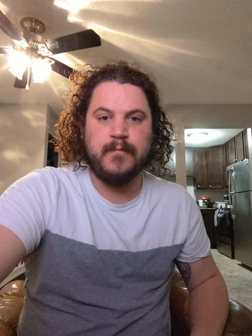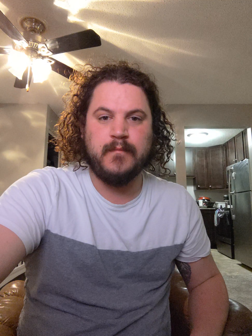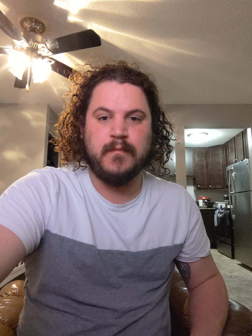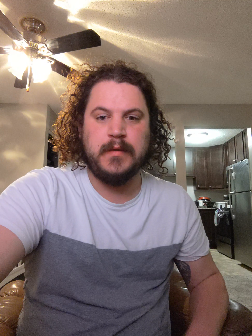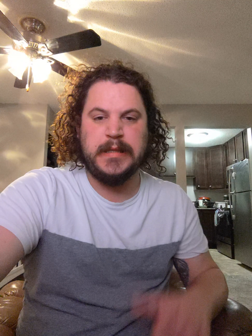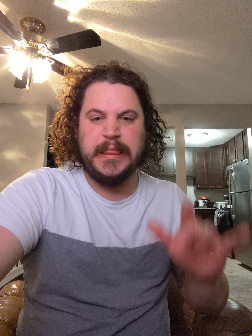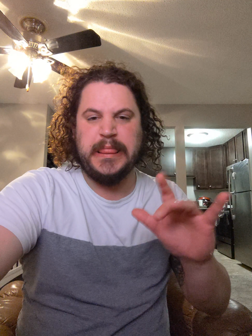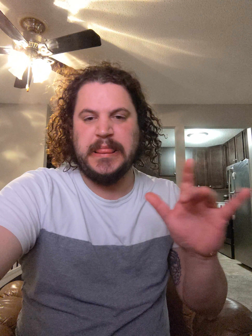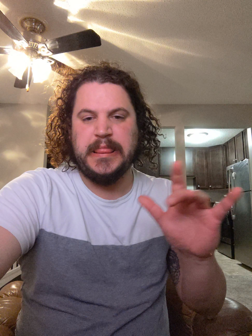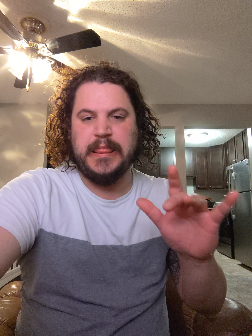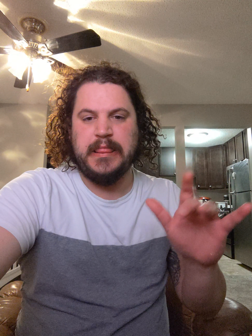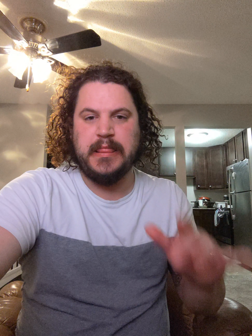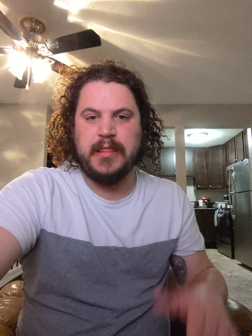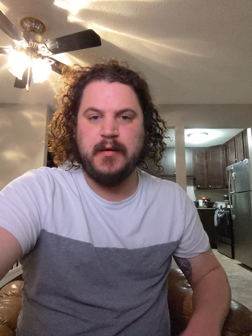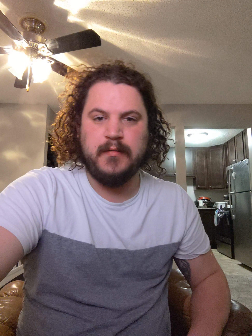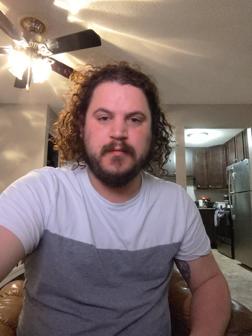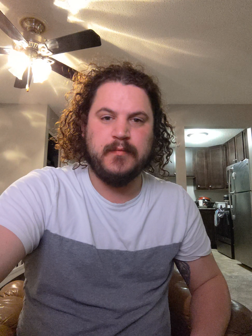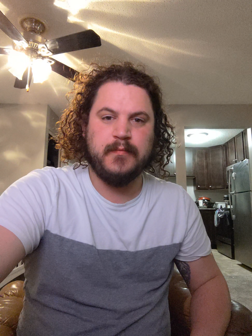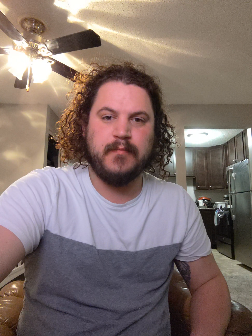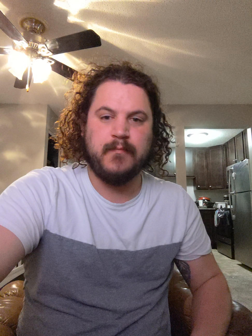yucky